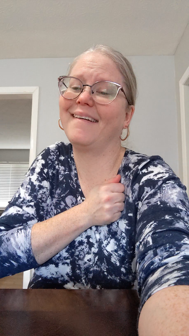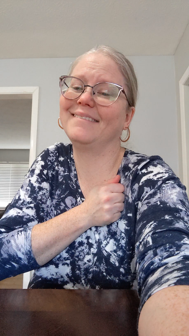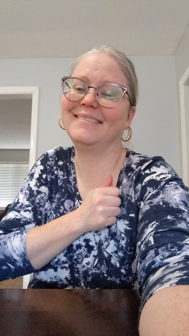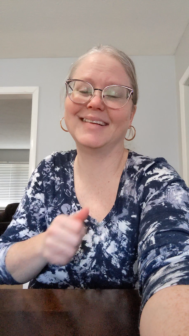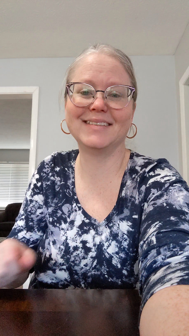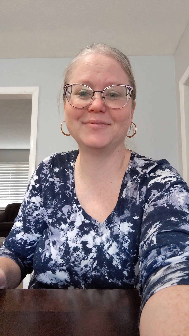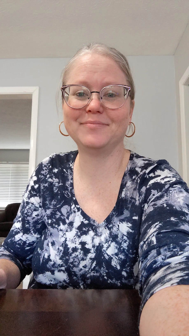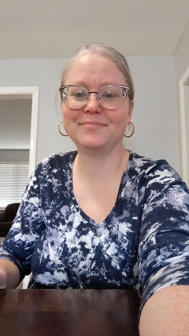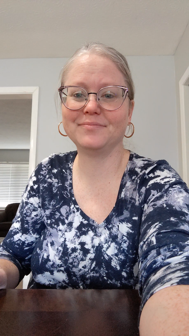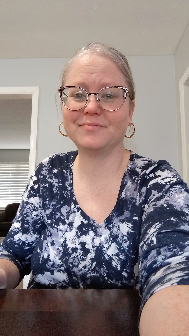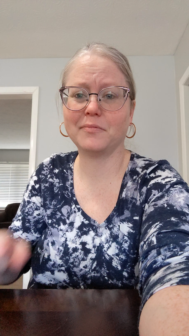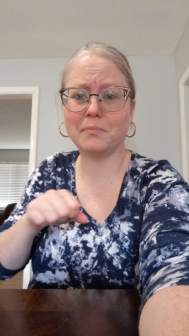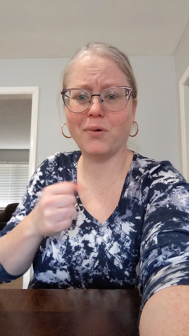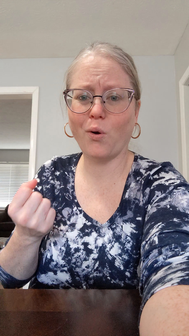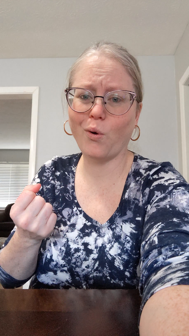broken